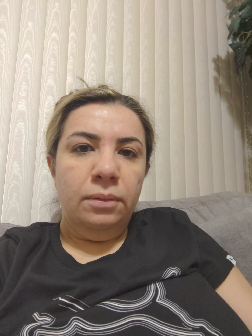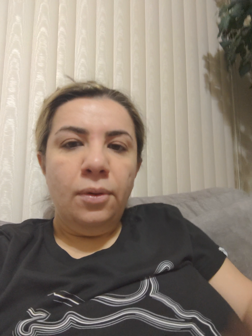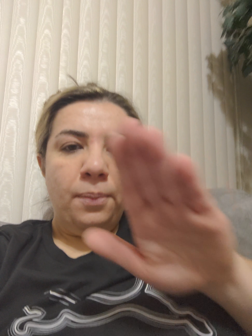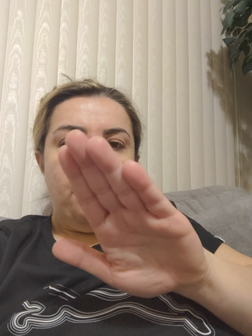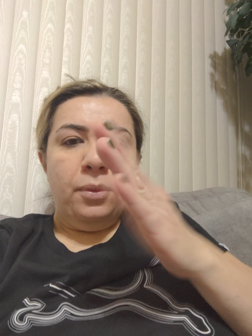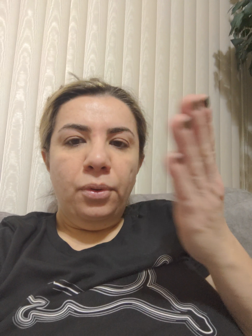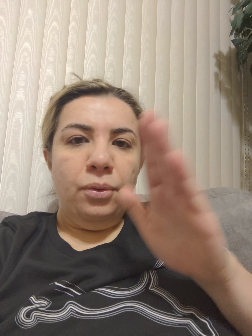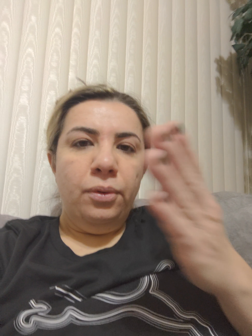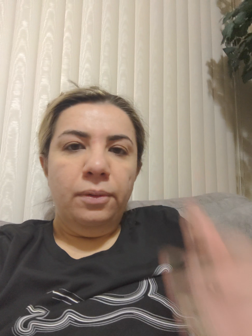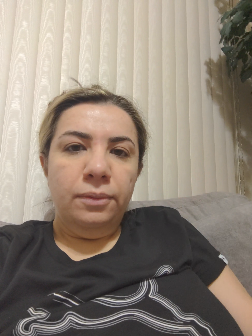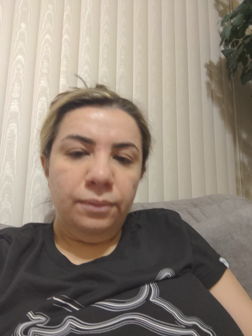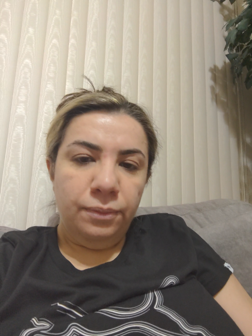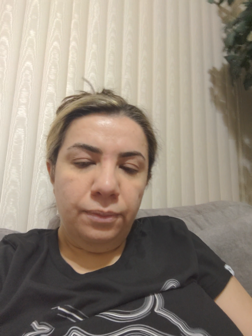book